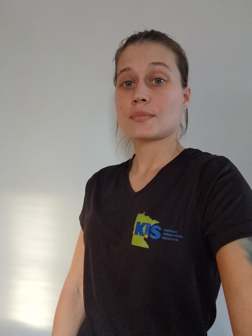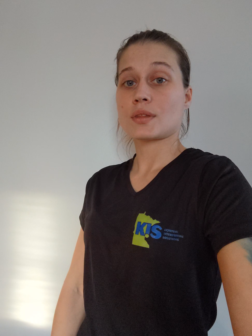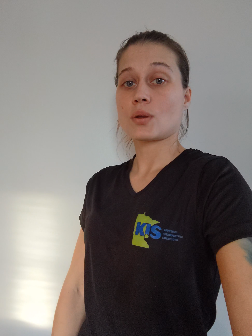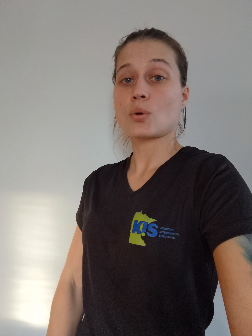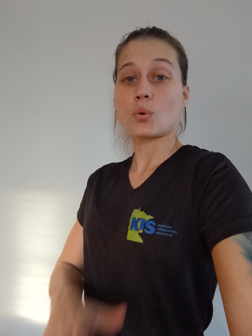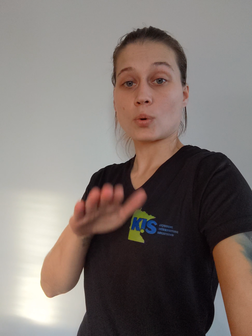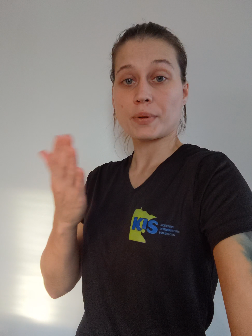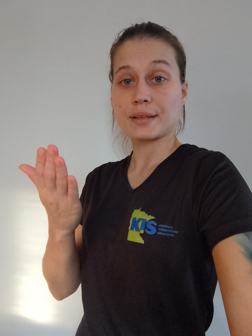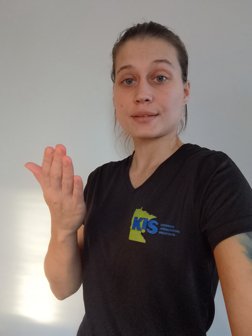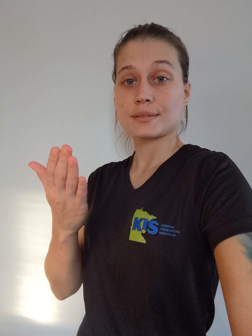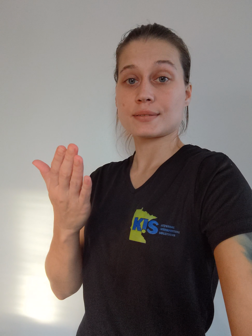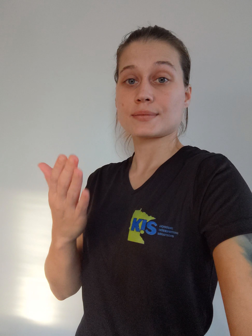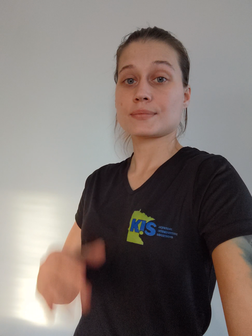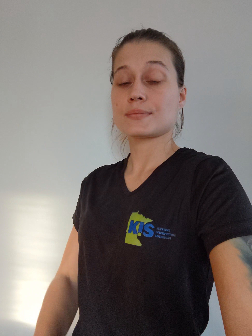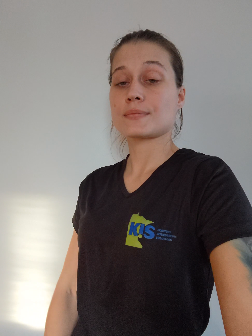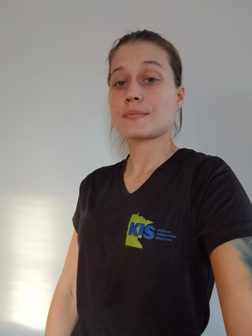open